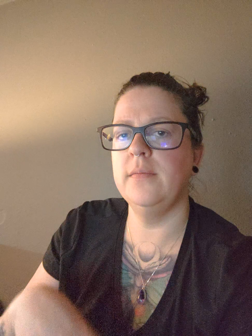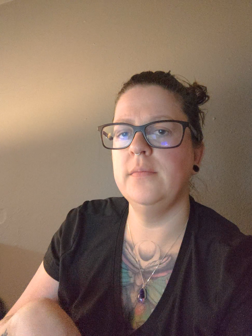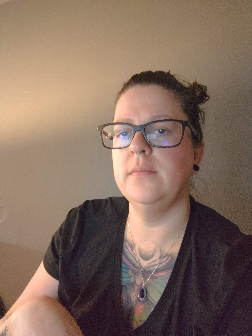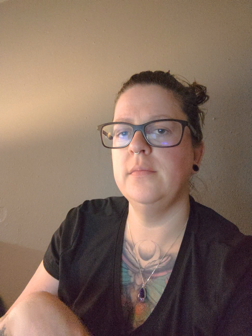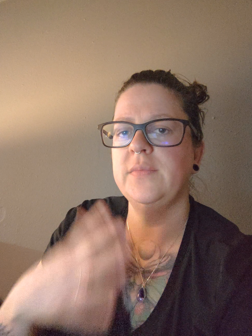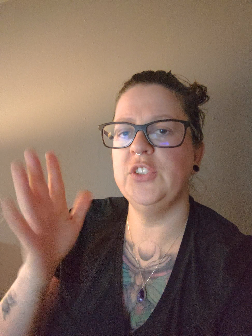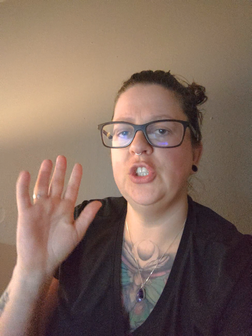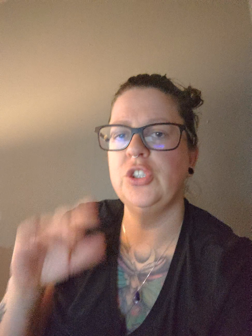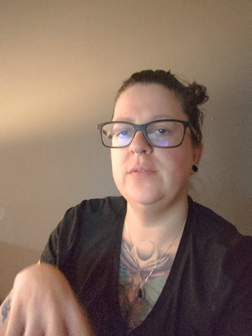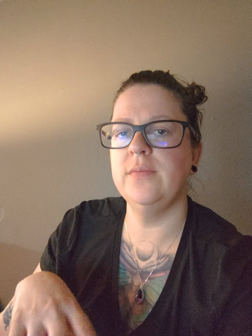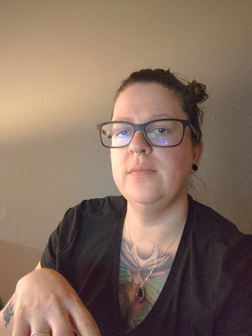finish